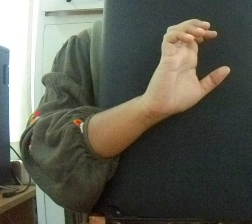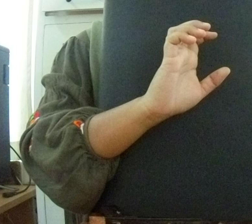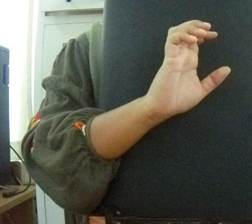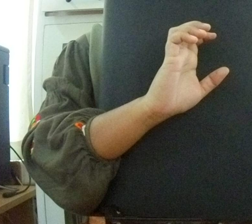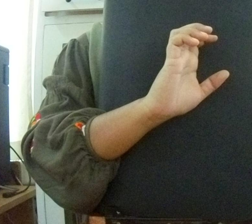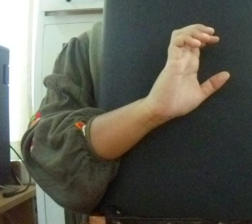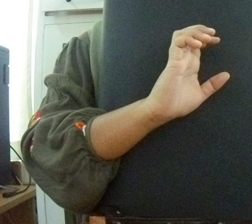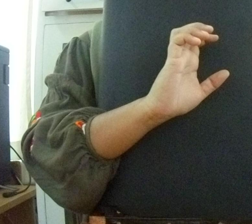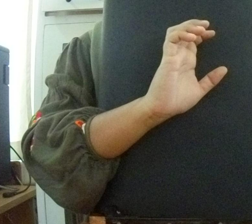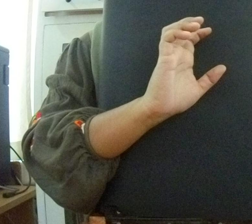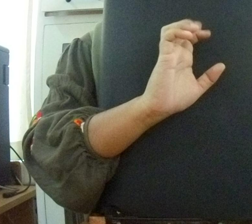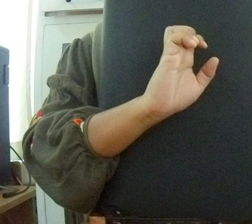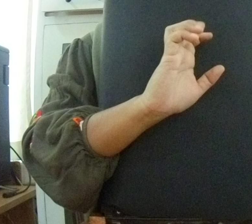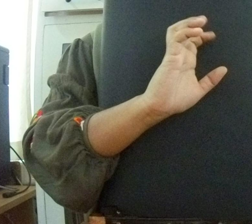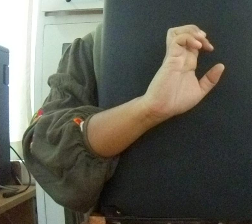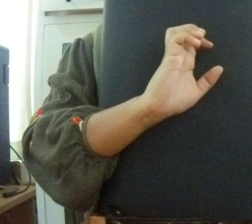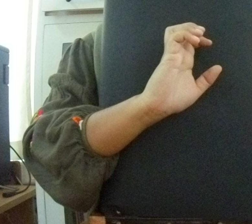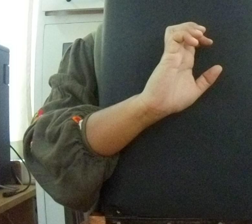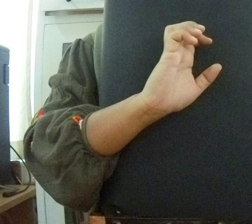pain